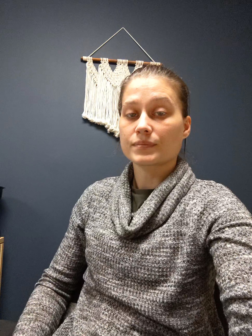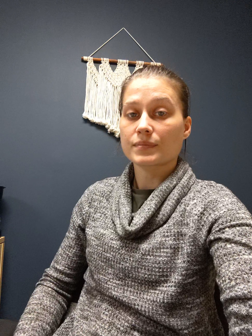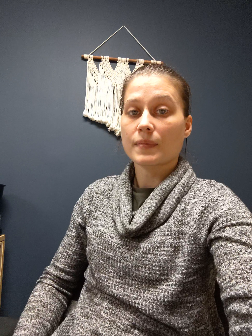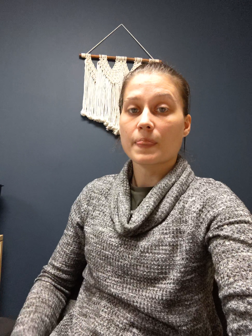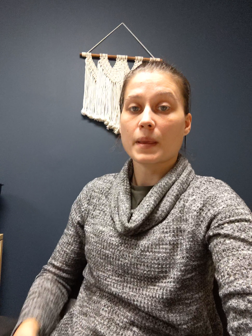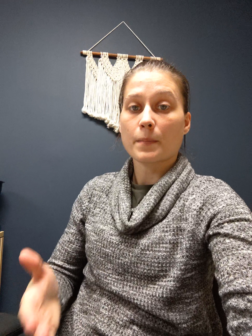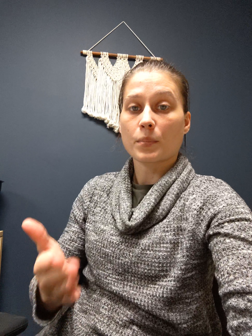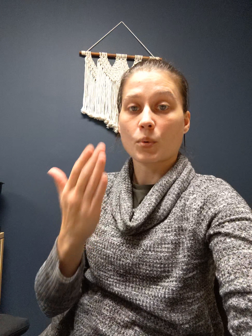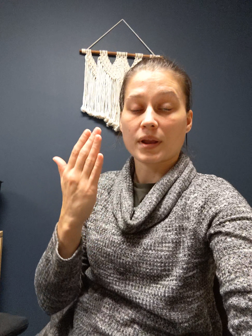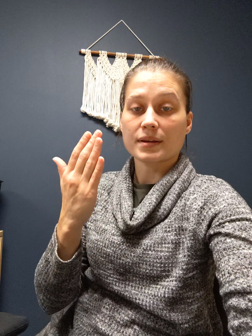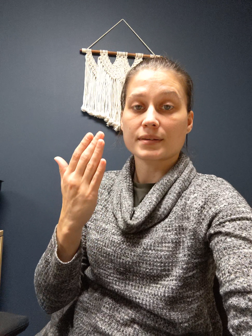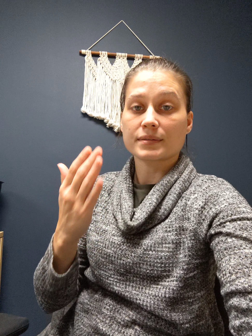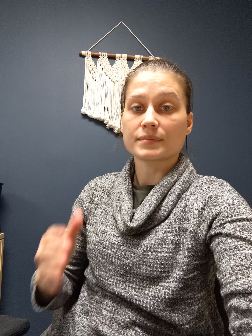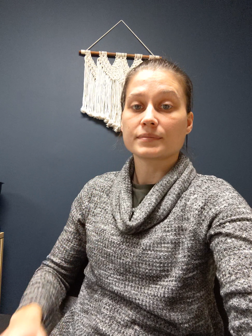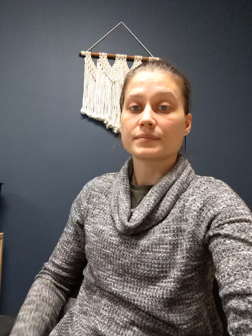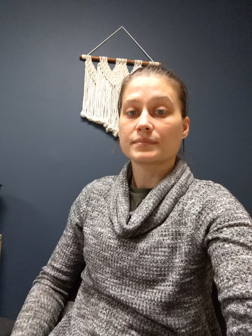morning